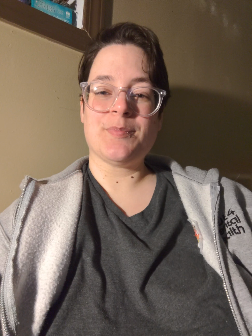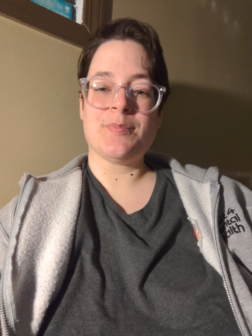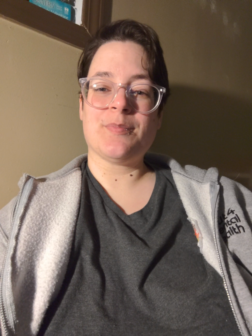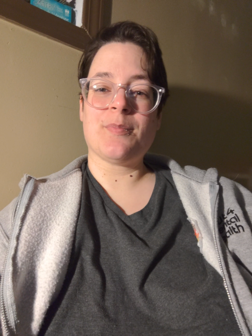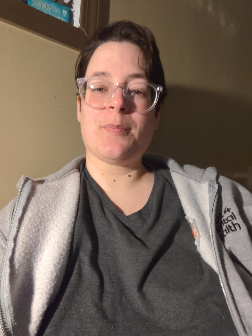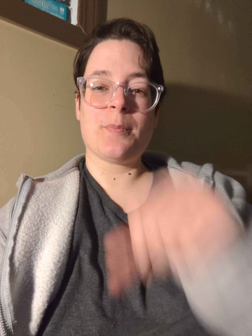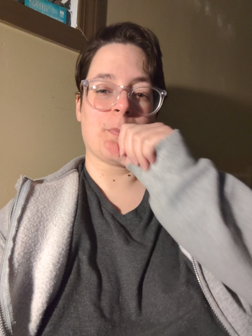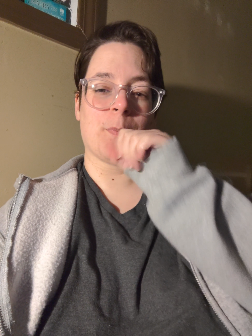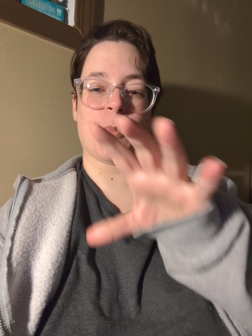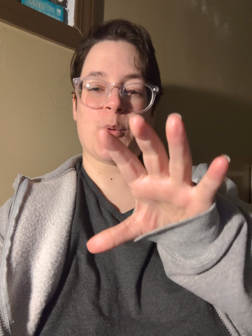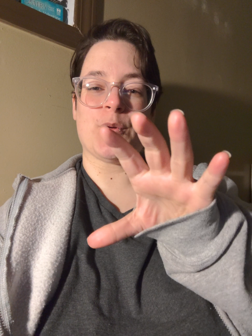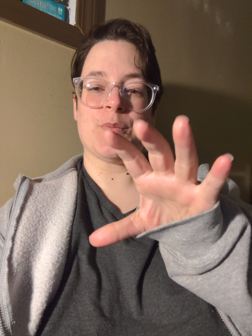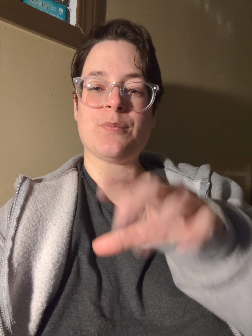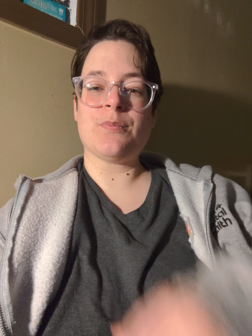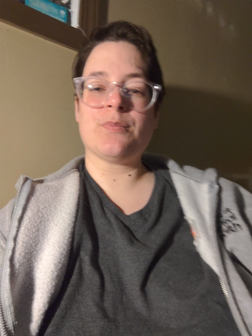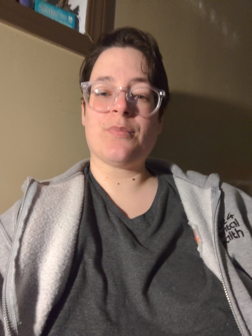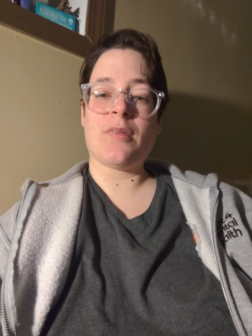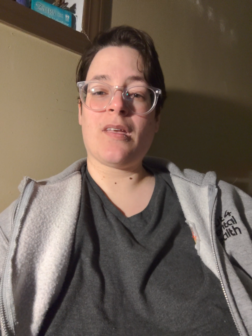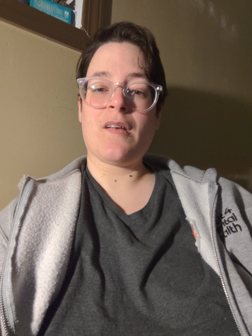blow